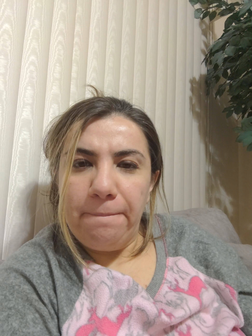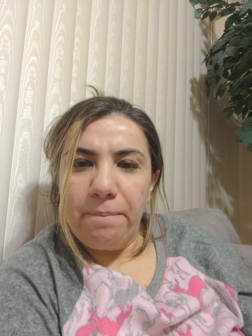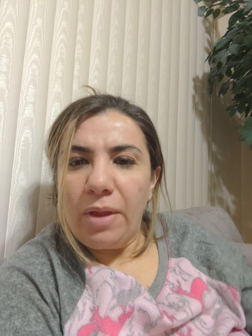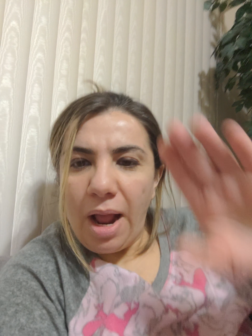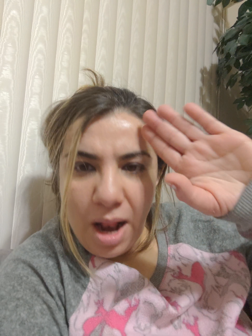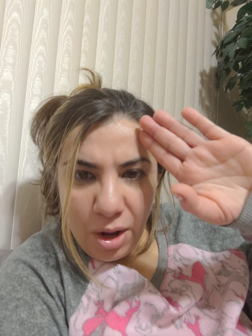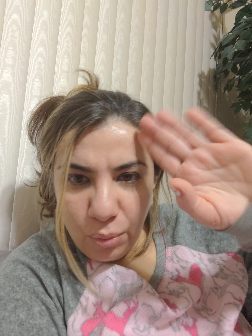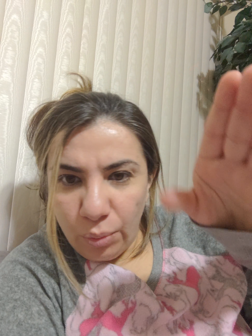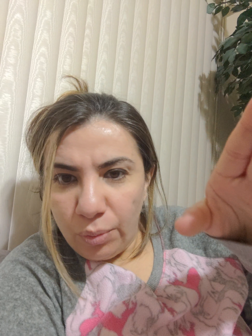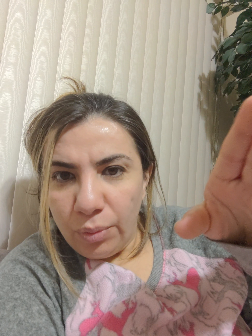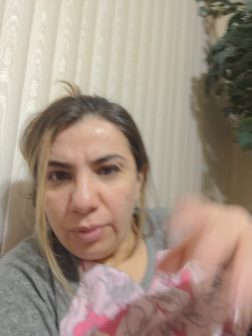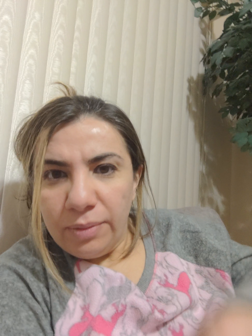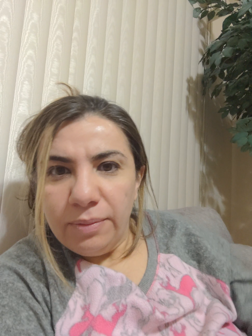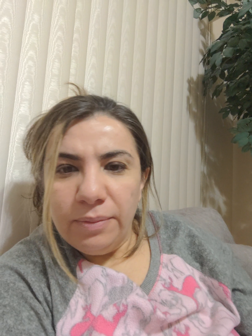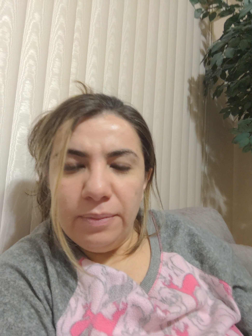hello